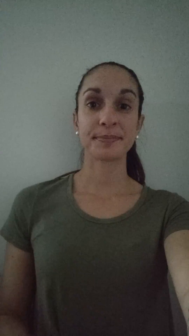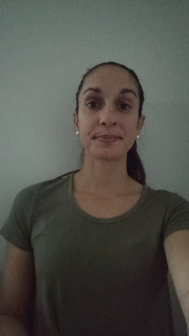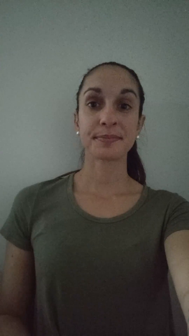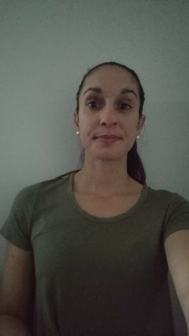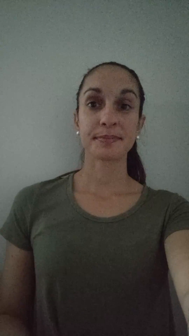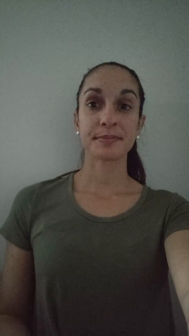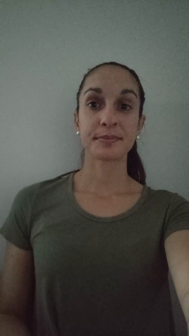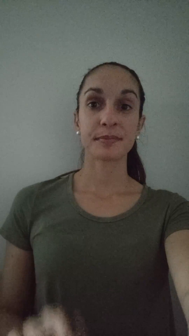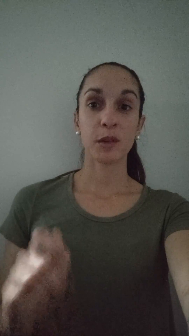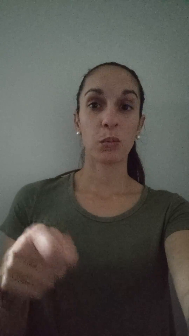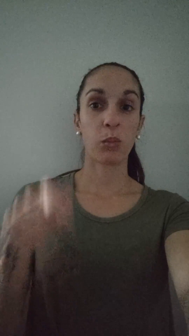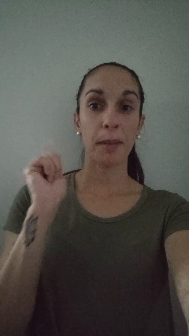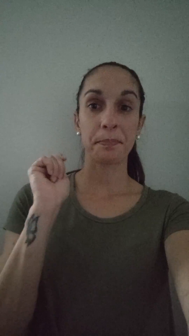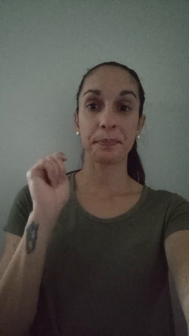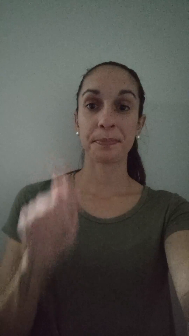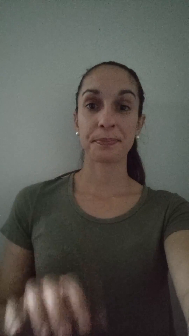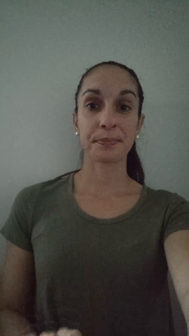rip